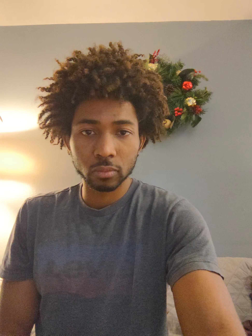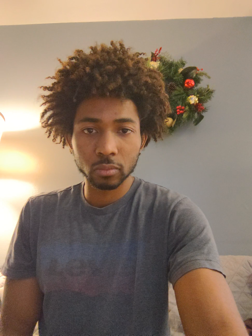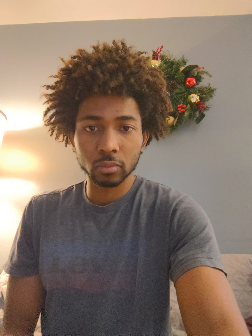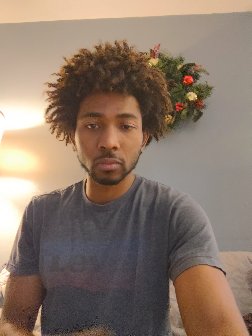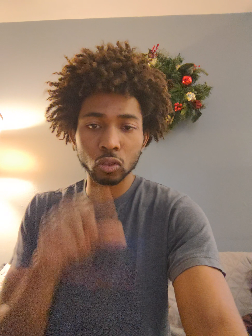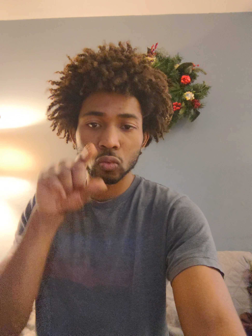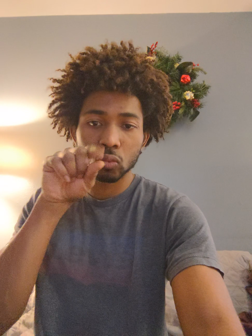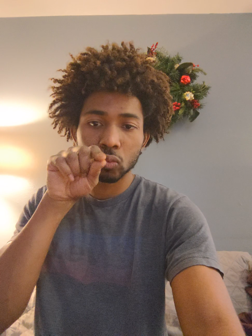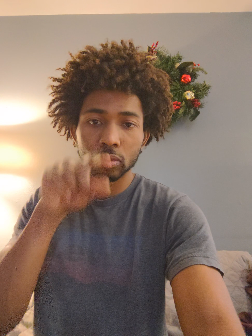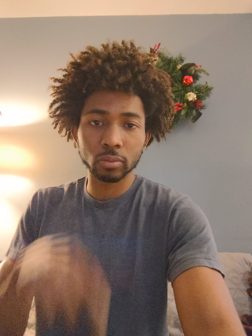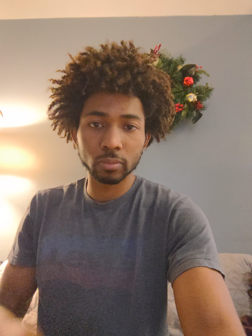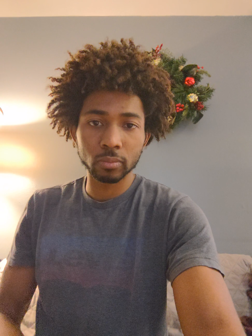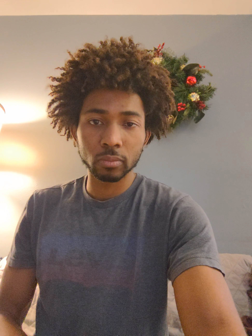bird